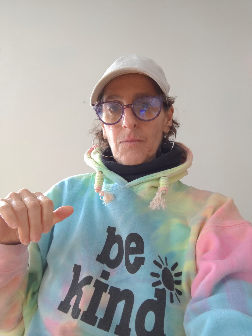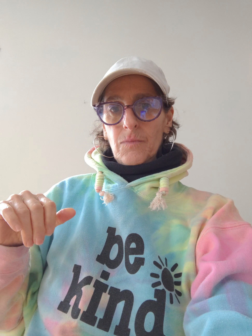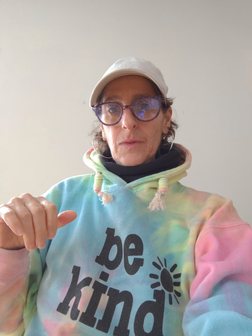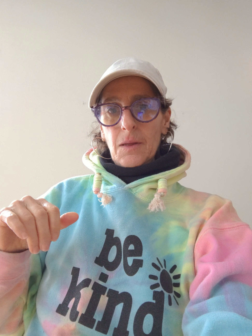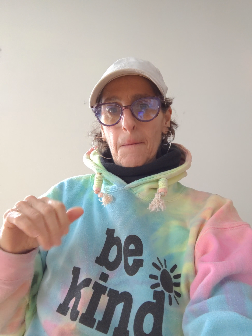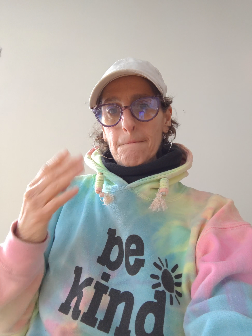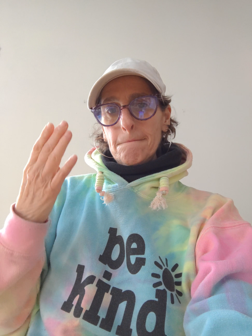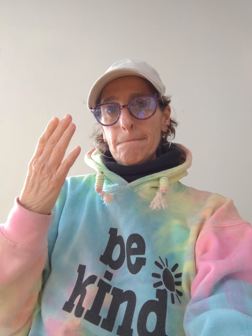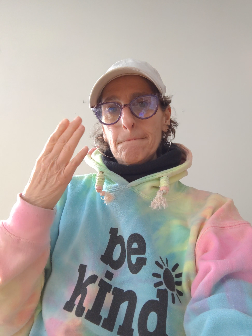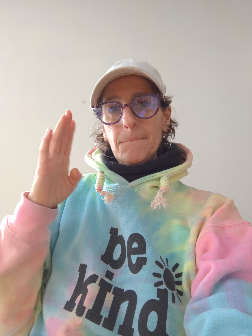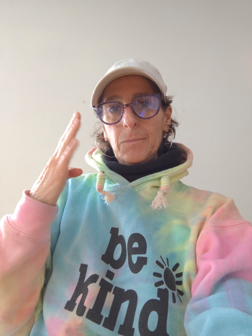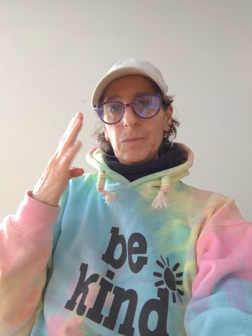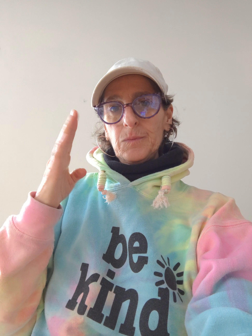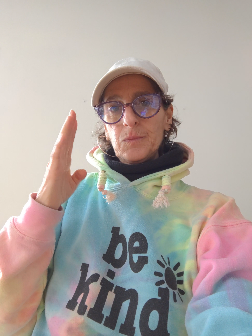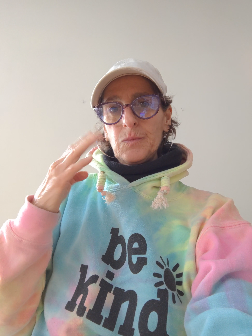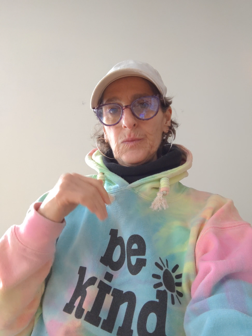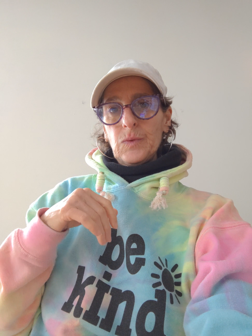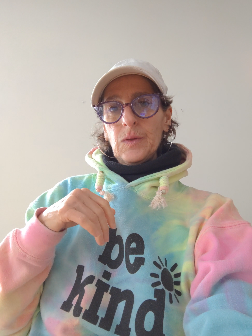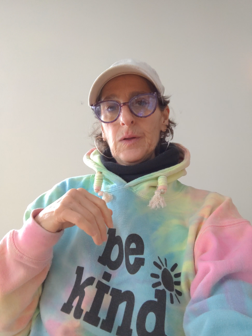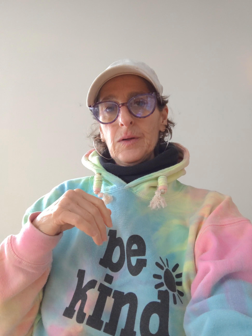blue